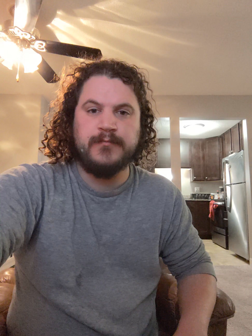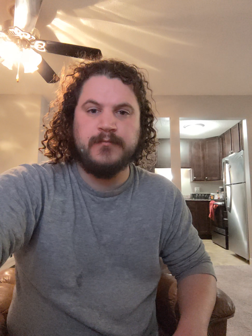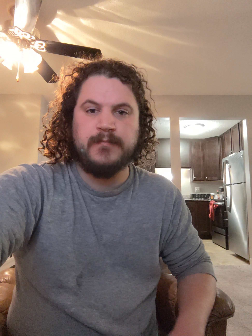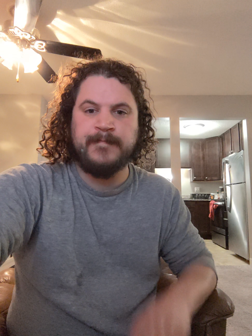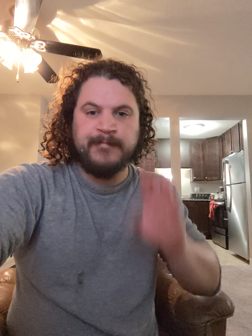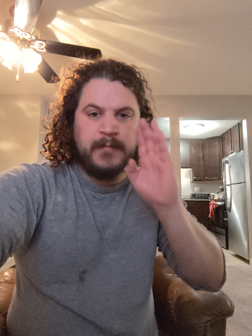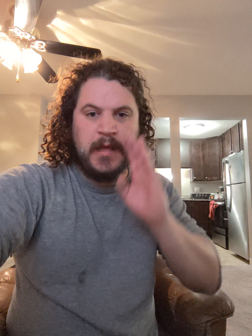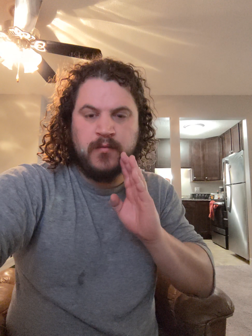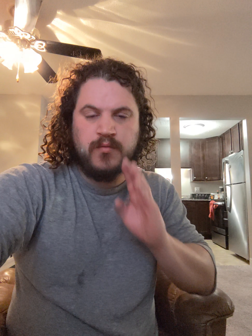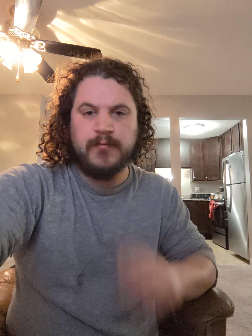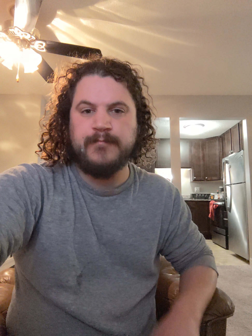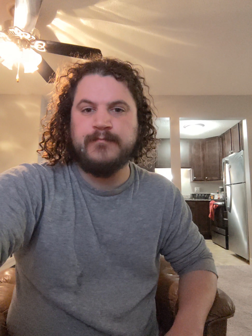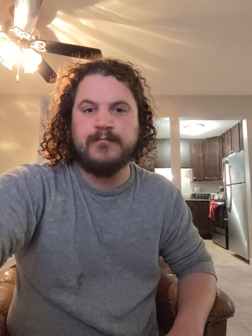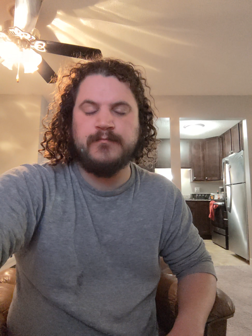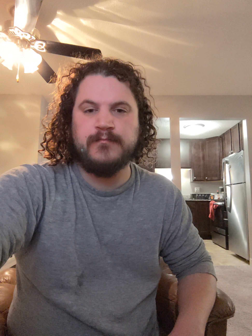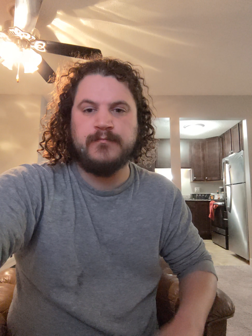brown